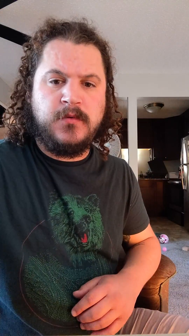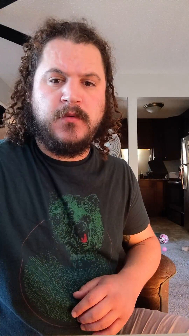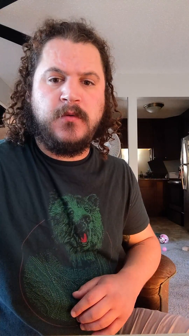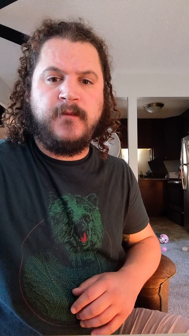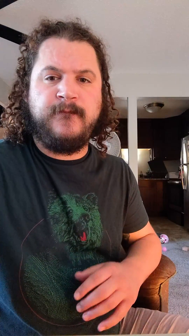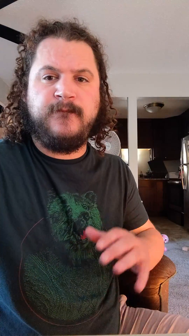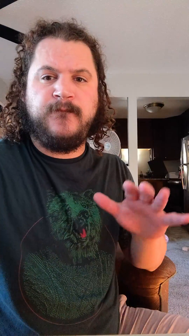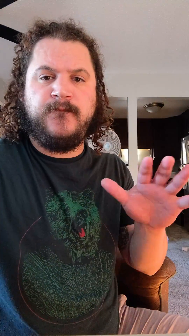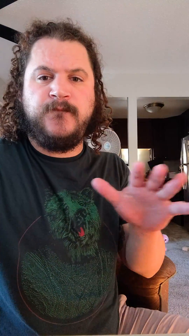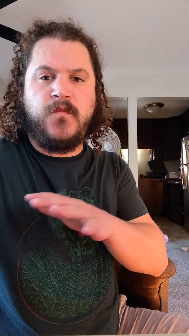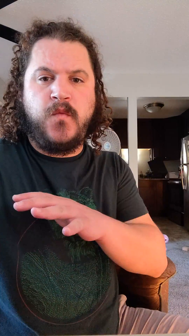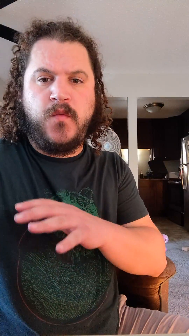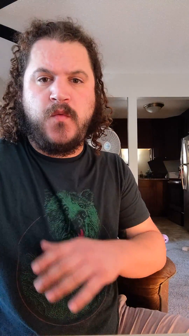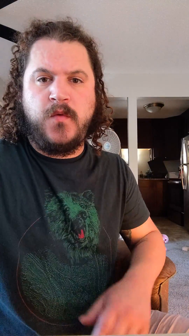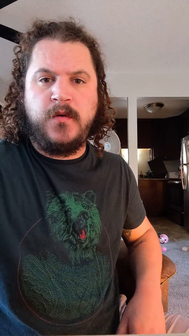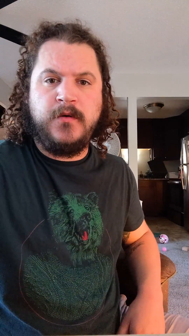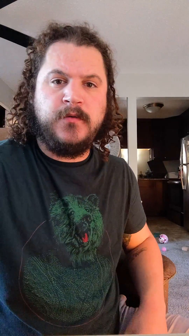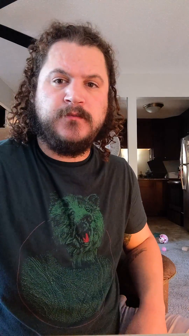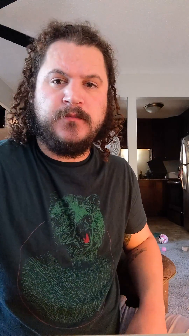full